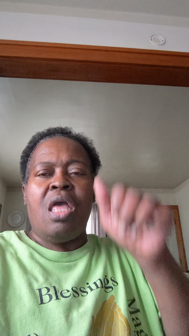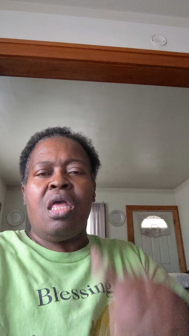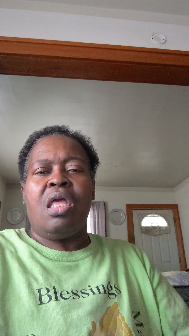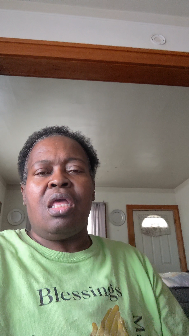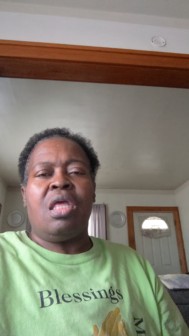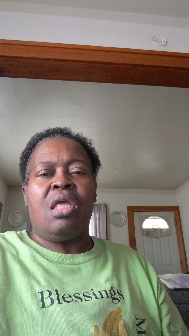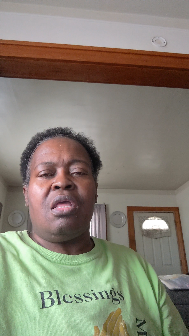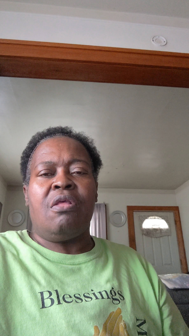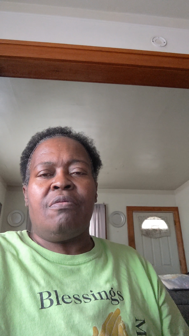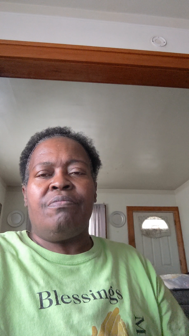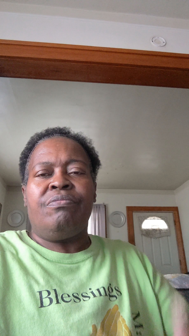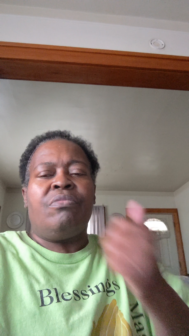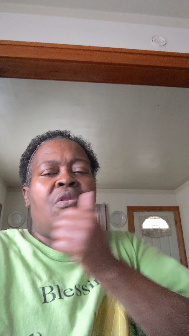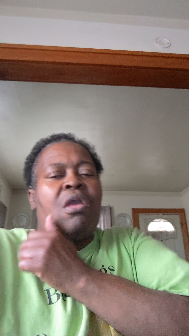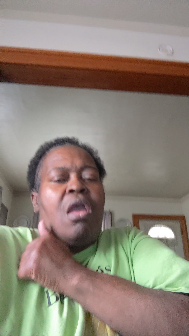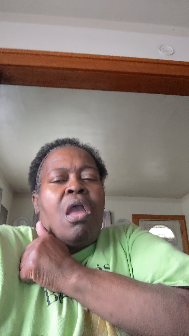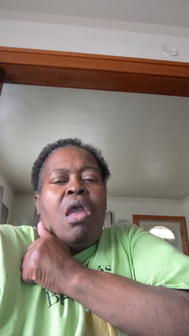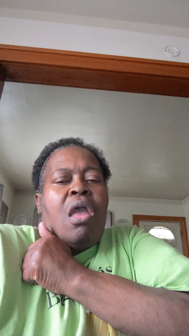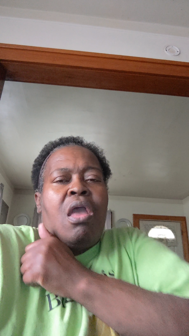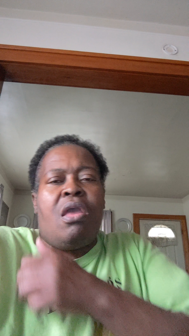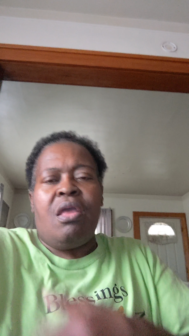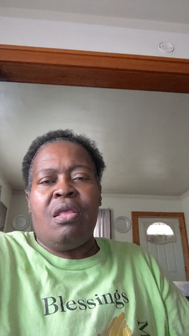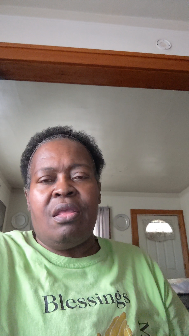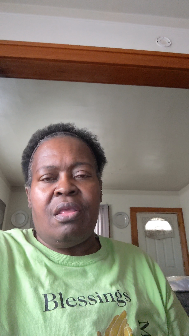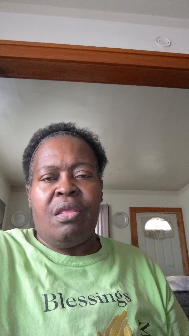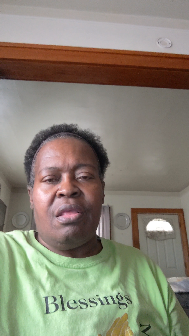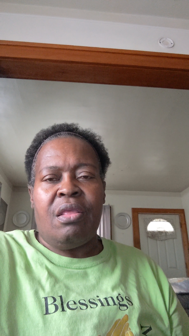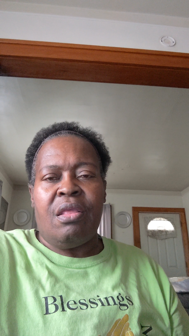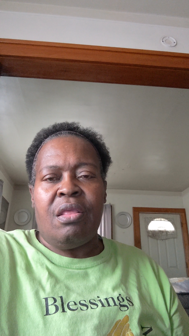hug